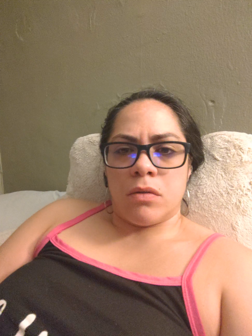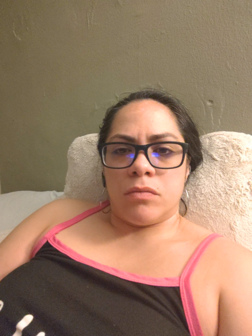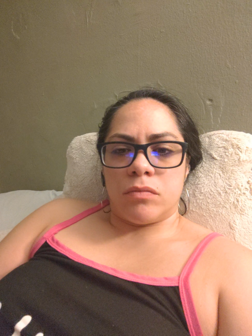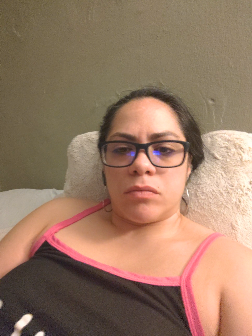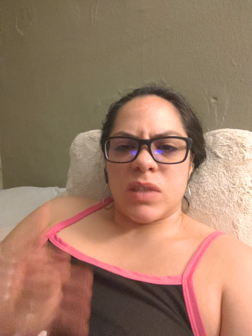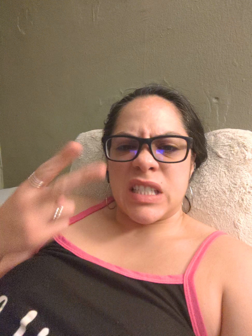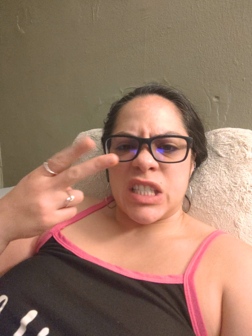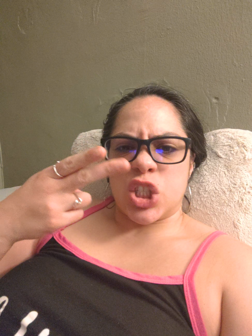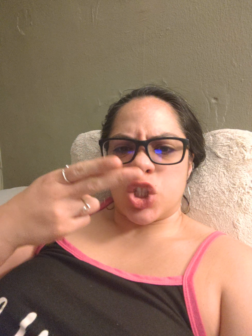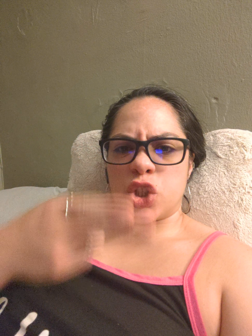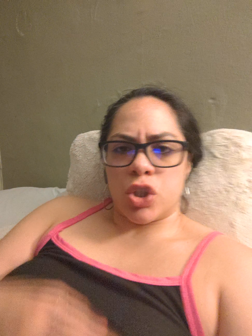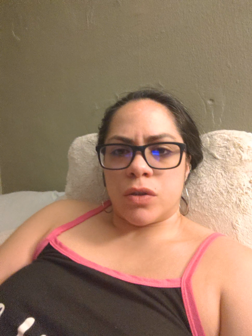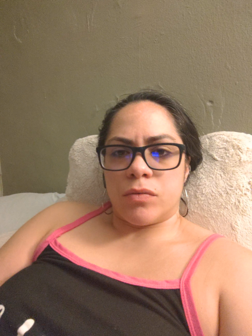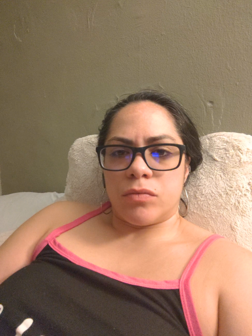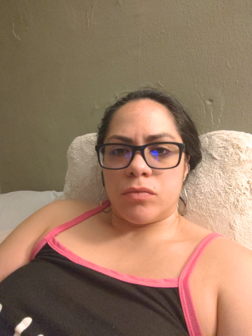scissors